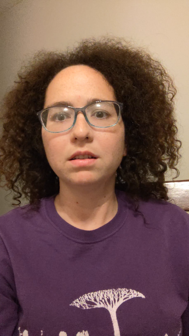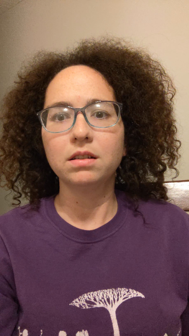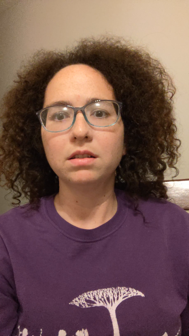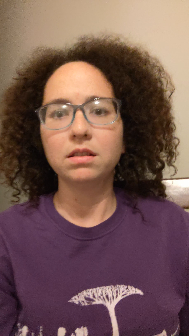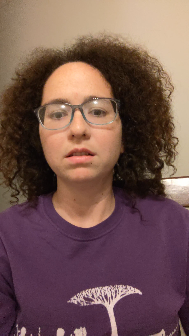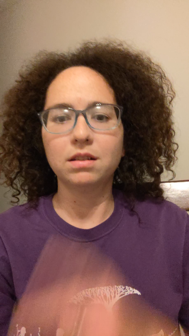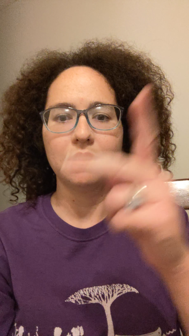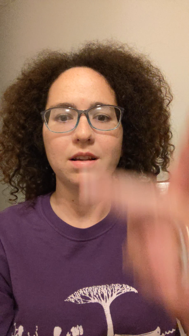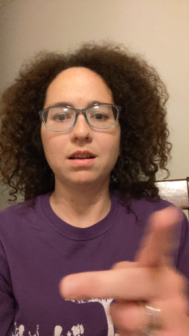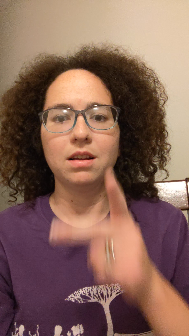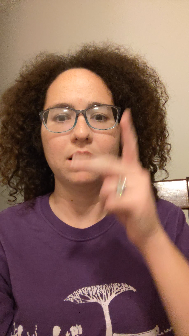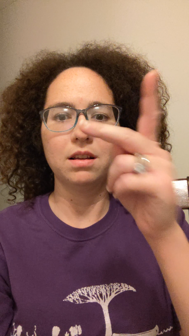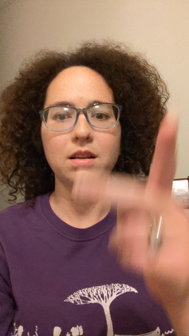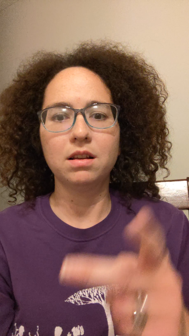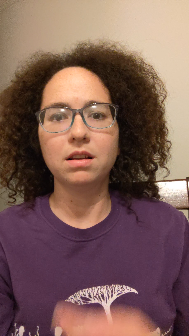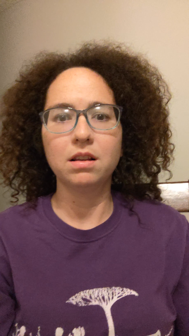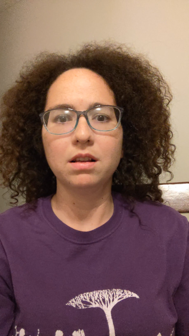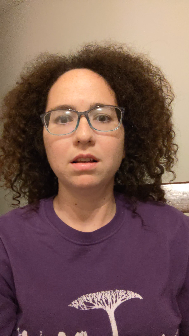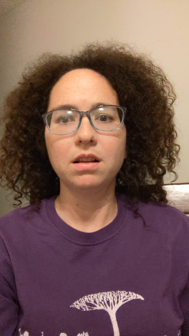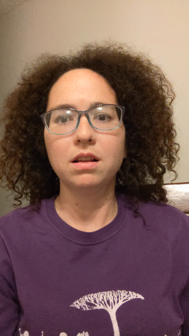careful